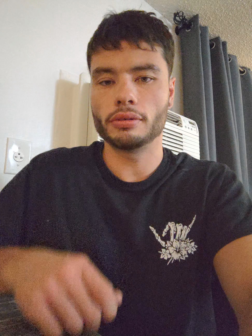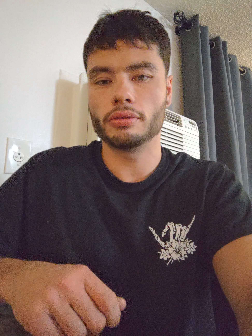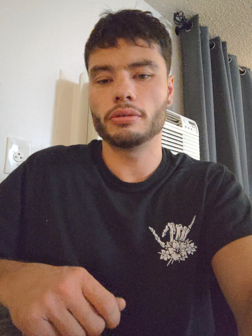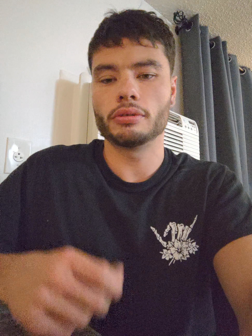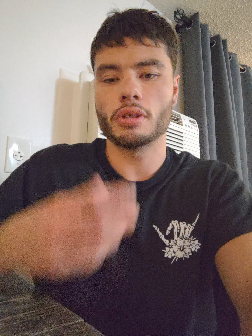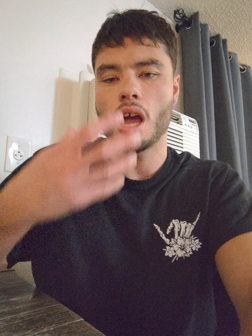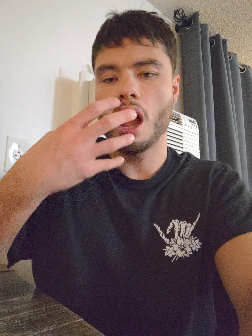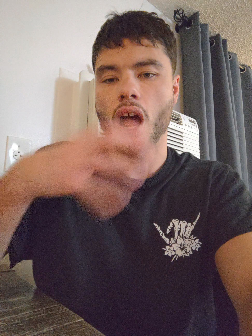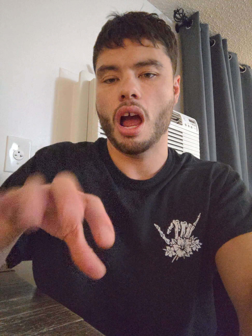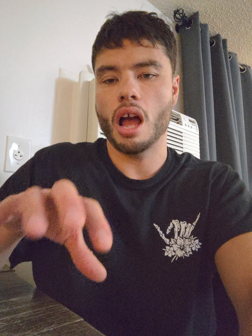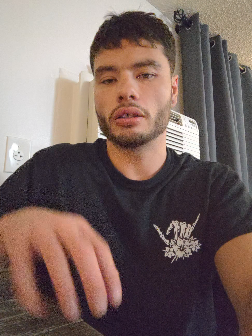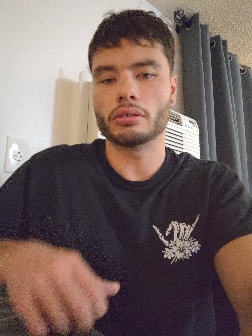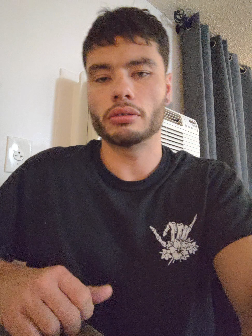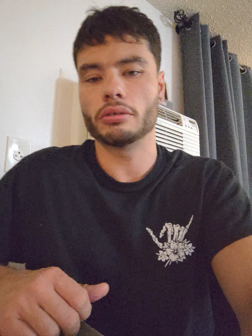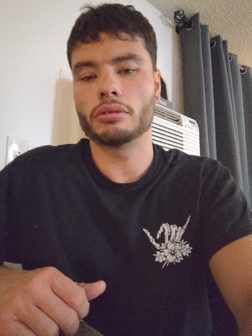hot